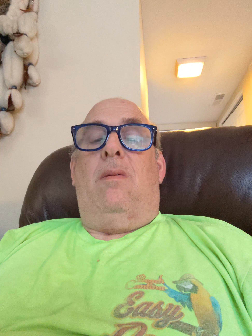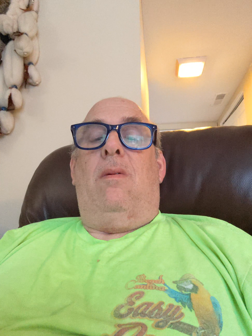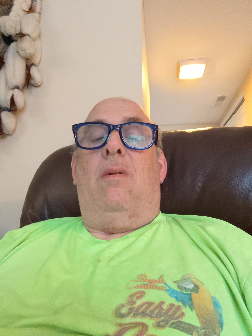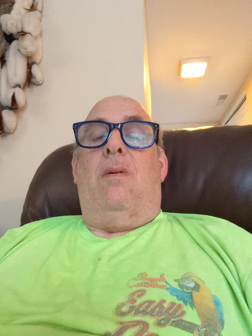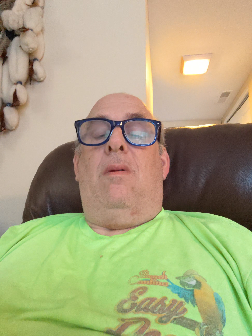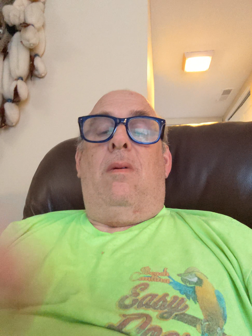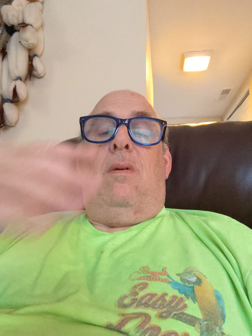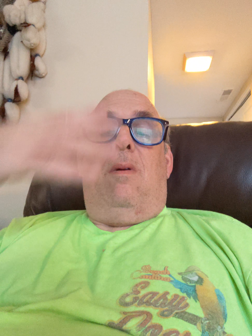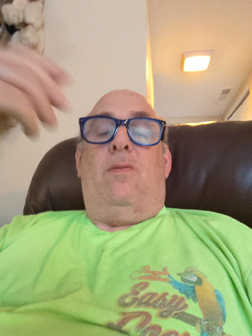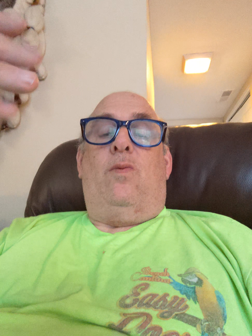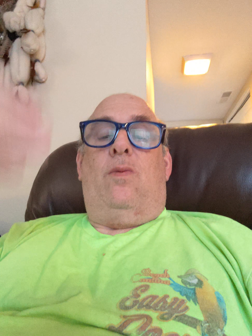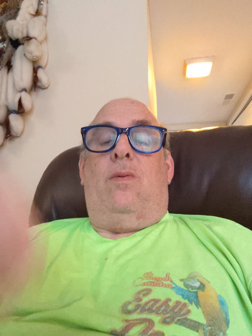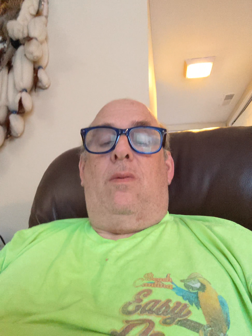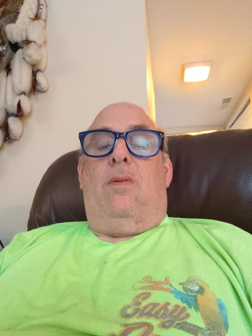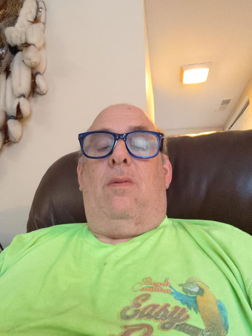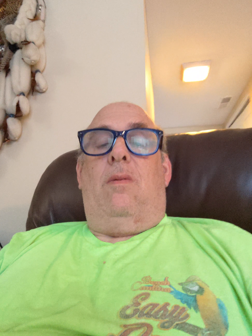outside